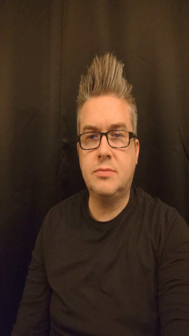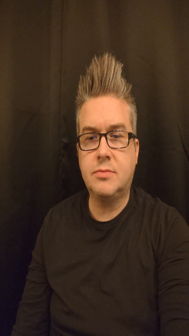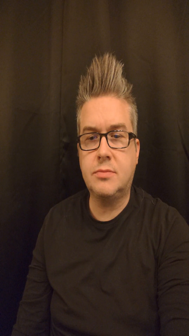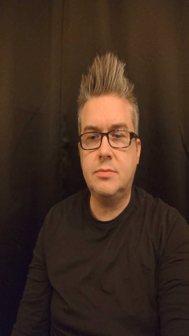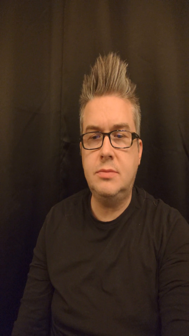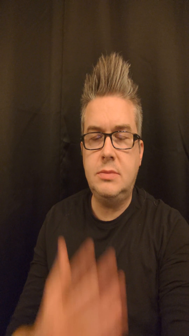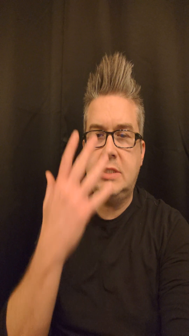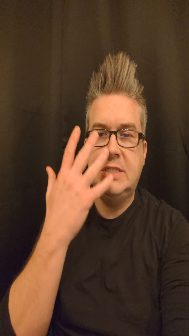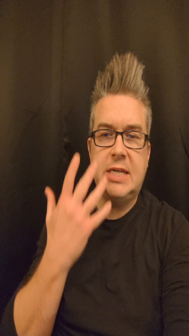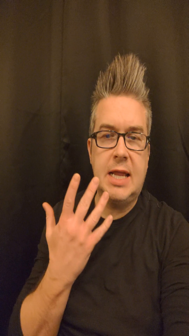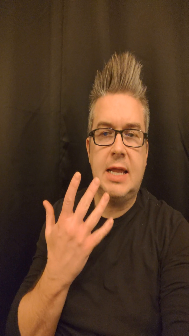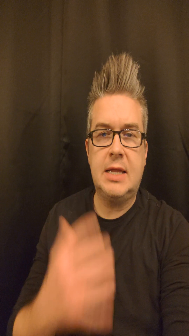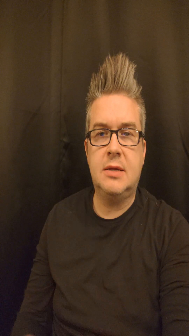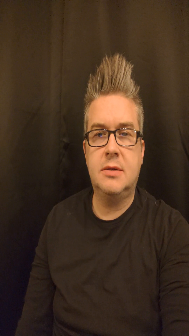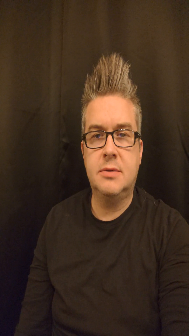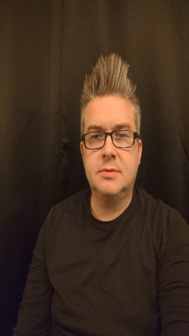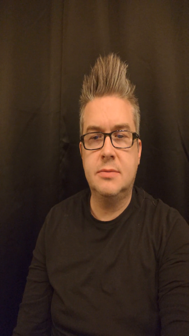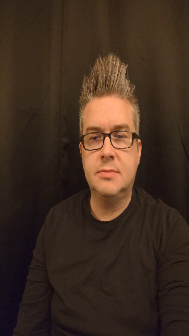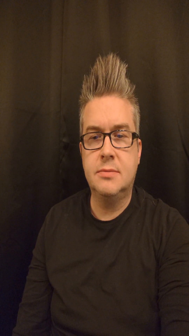sad